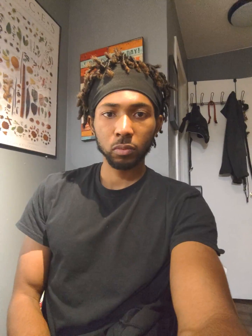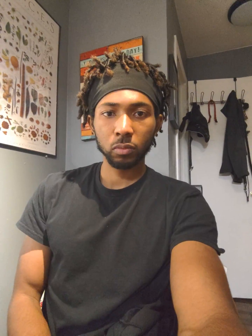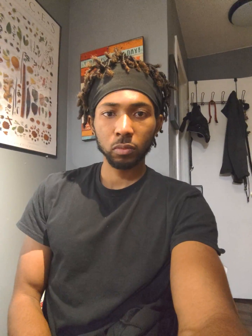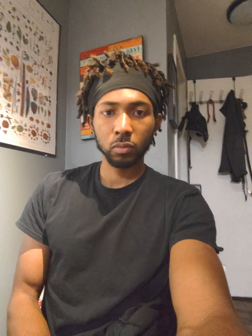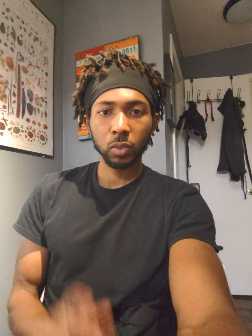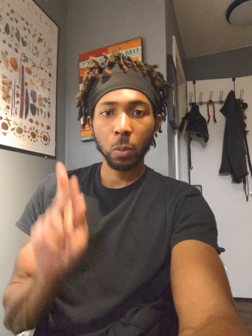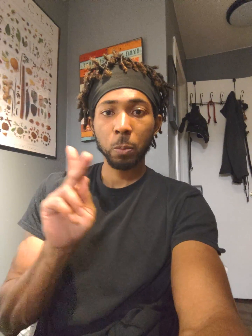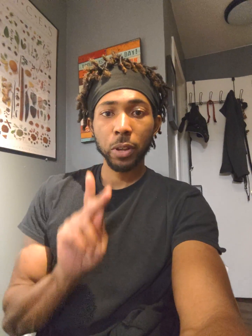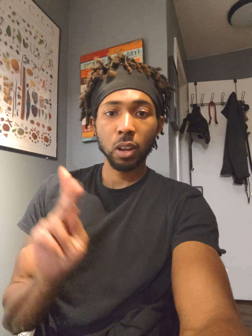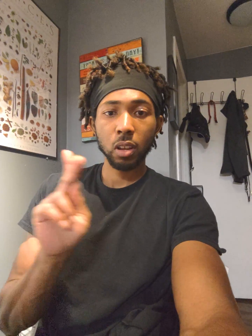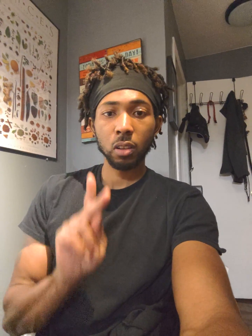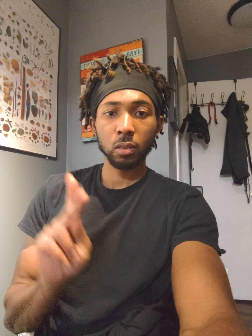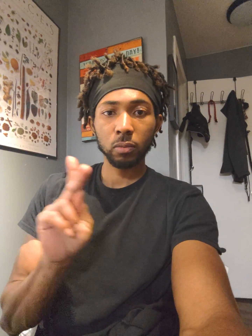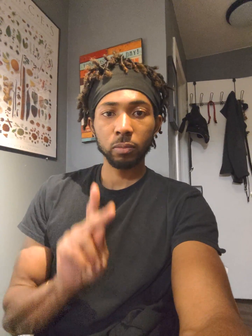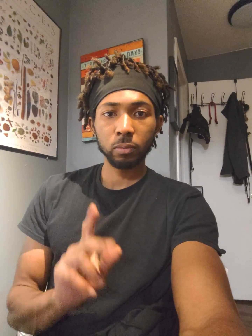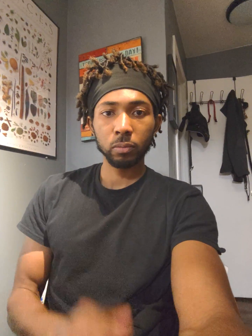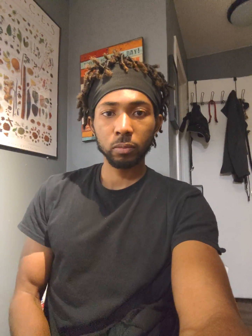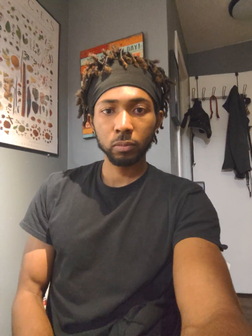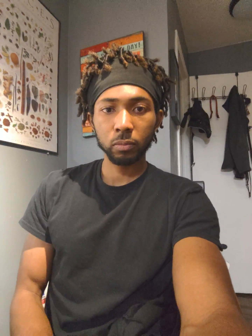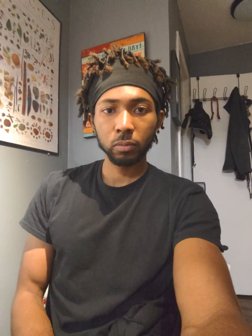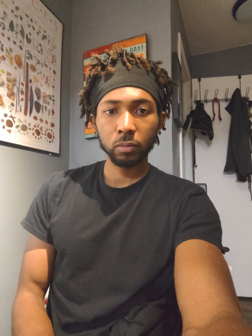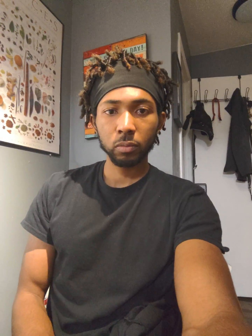people